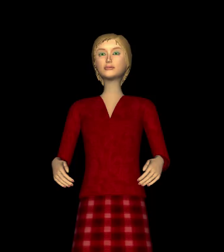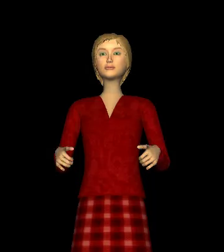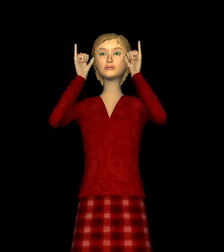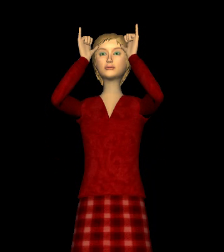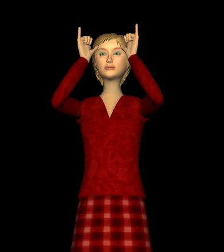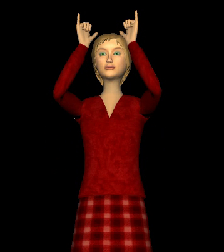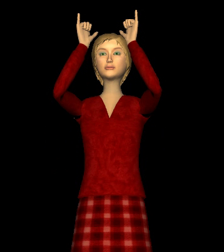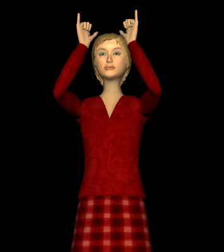لحم بقر